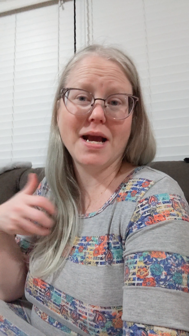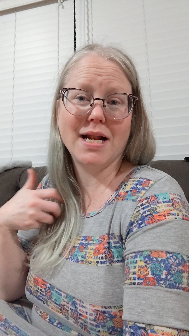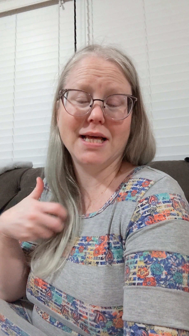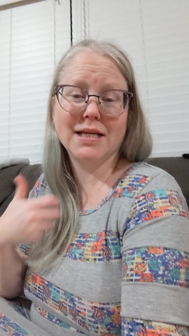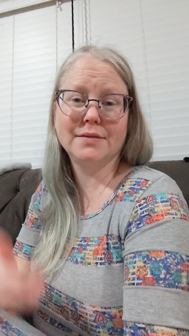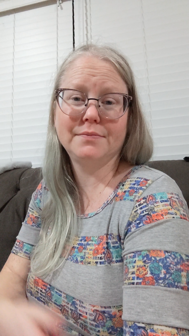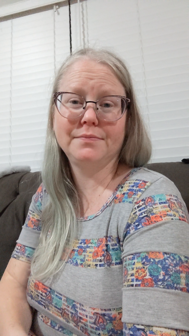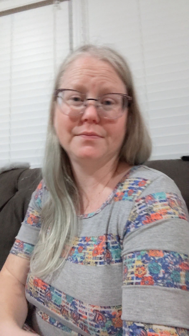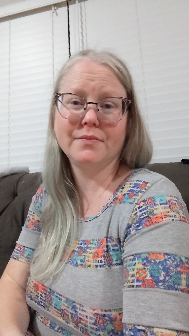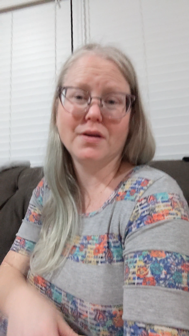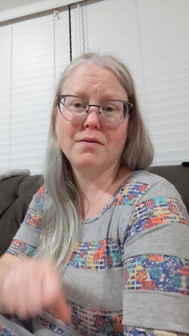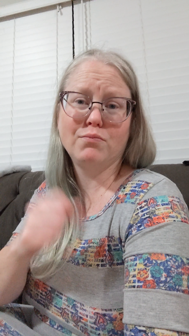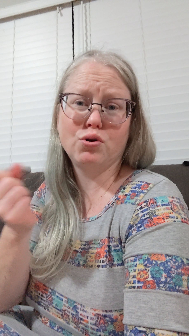break